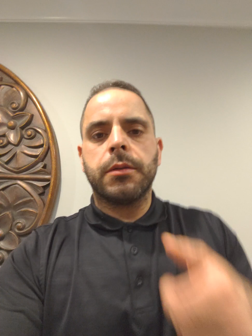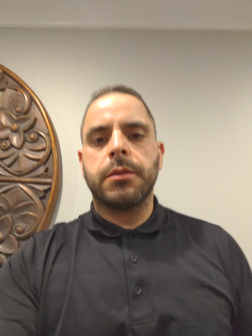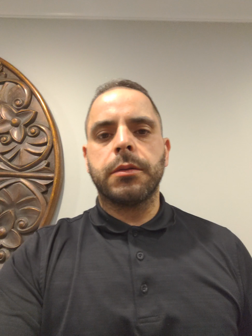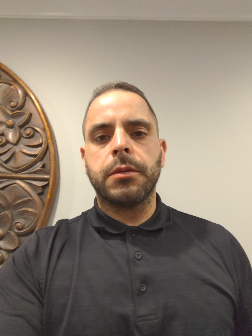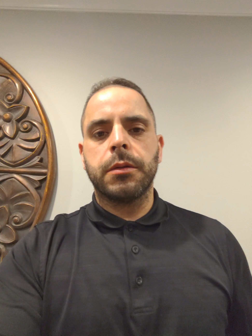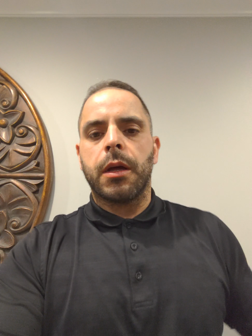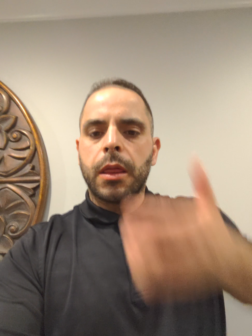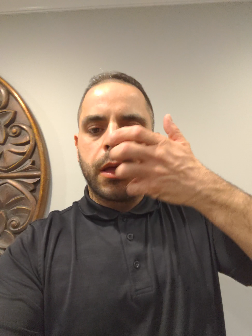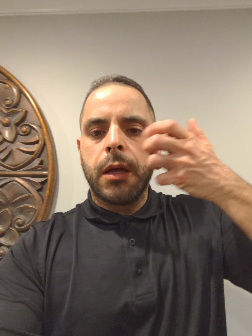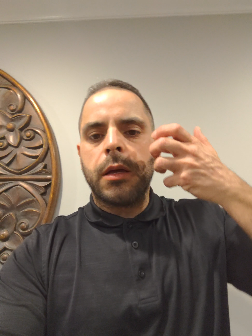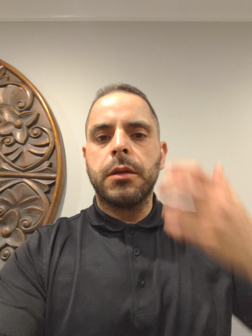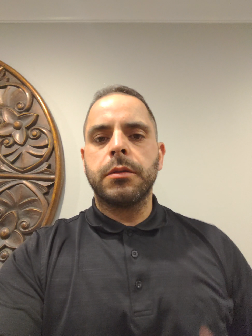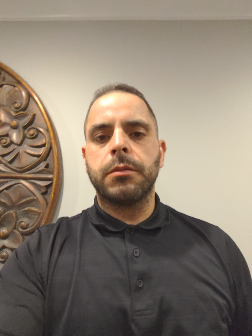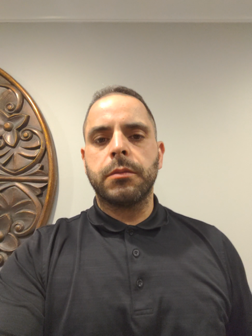tiger